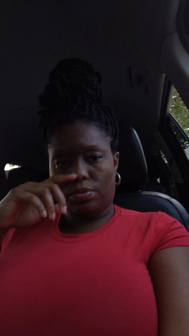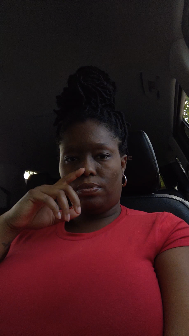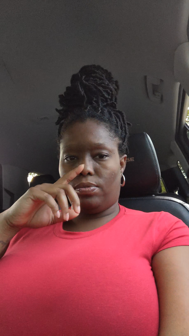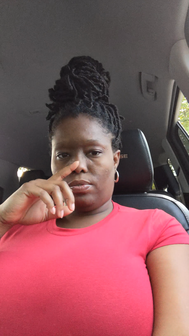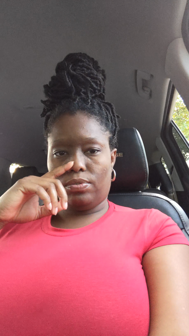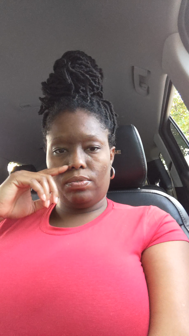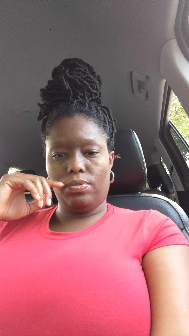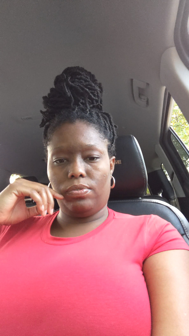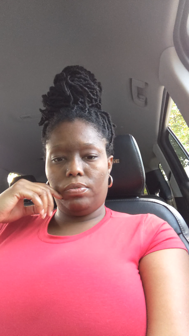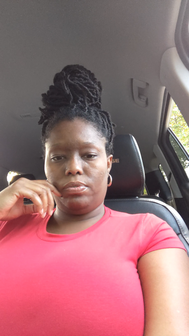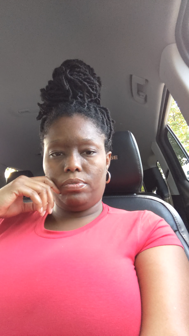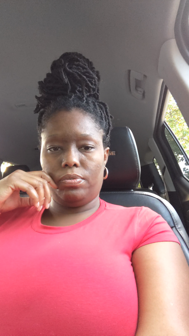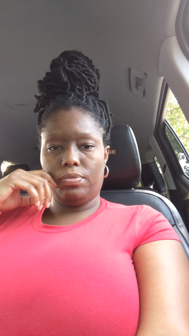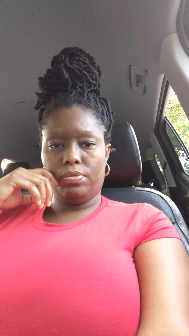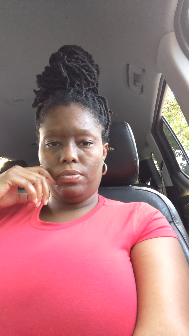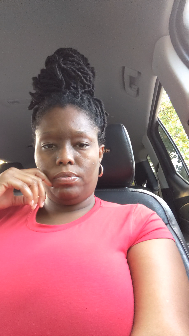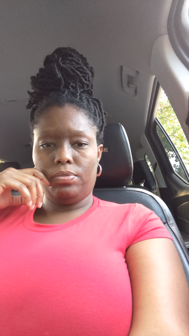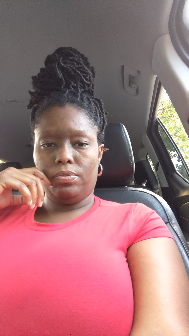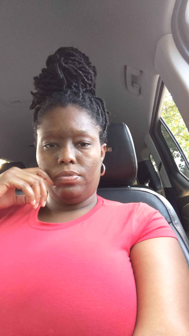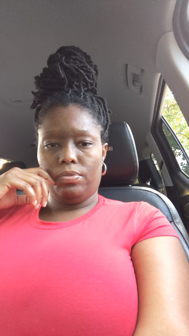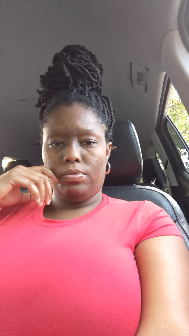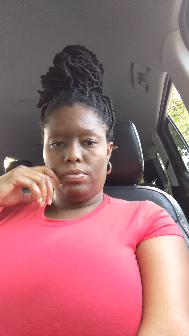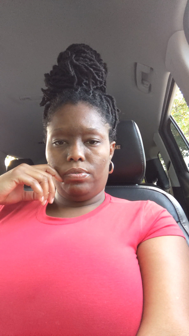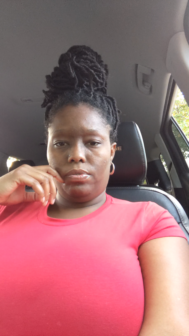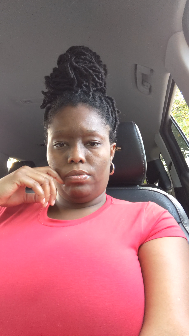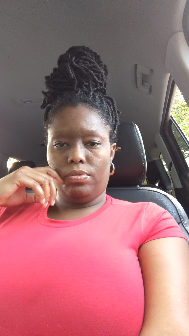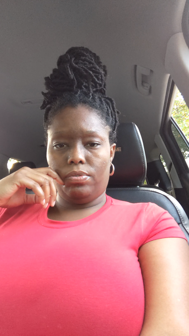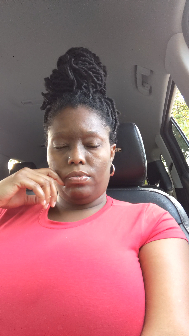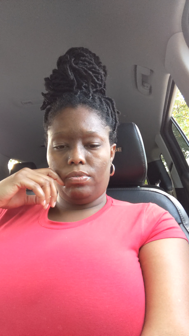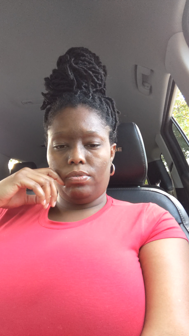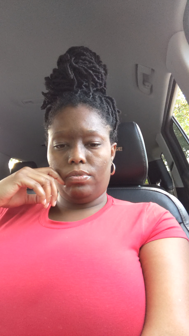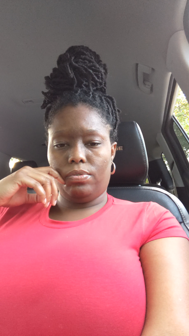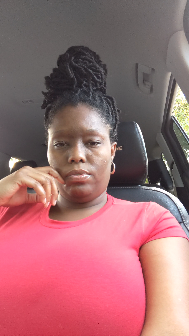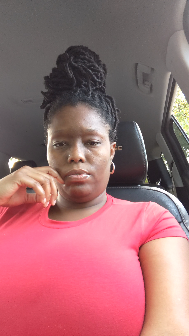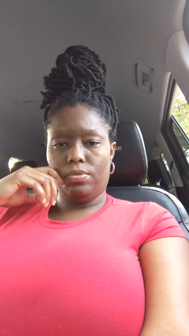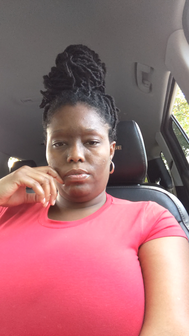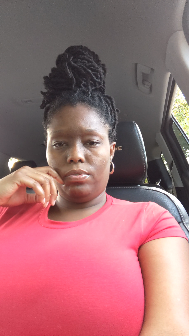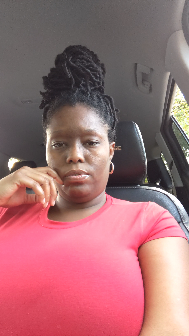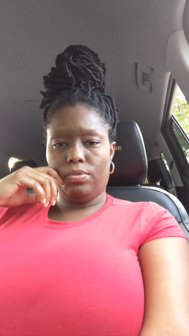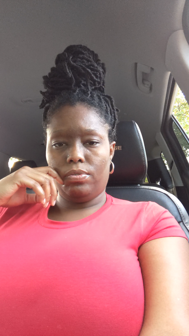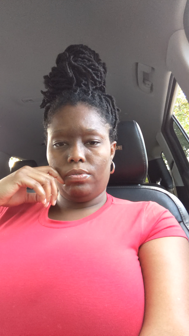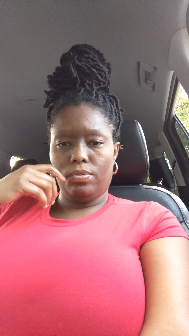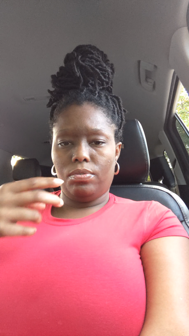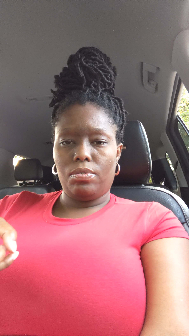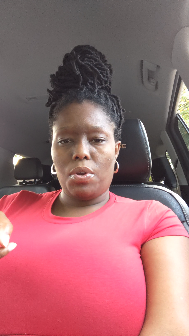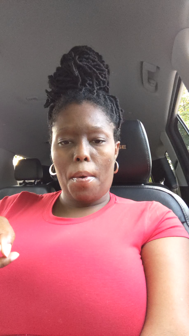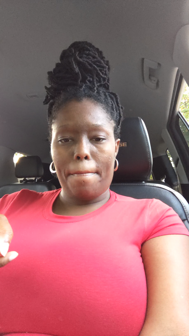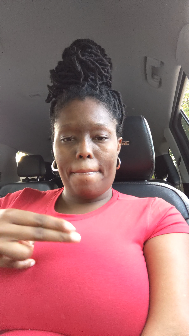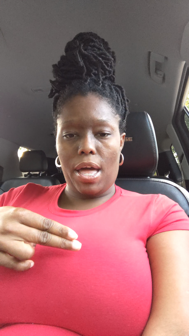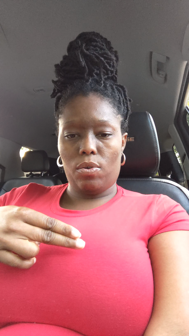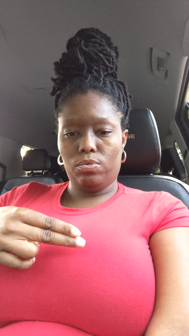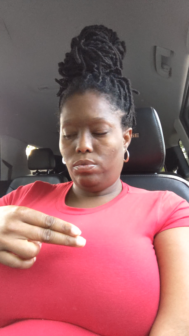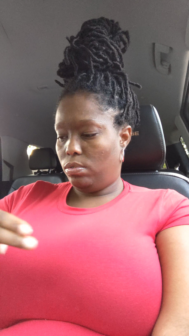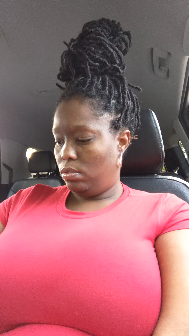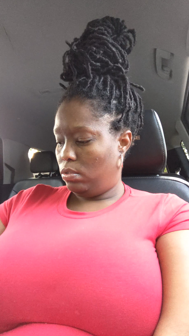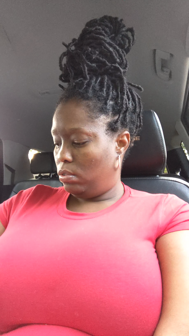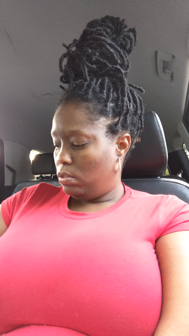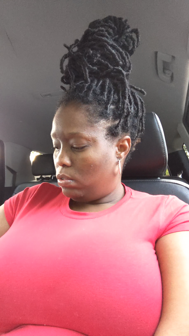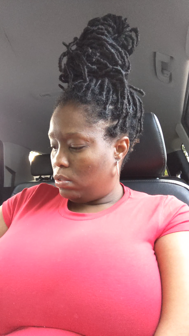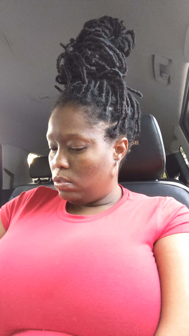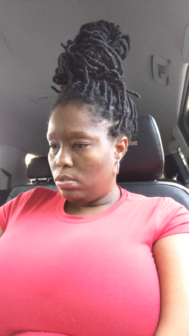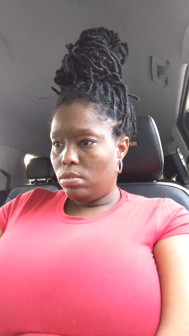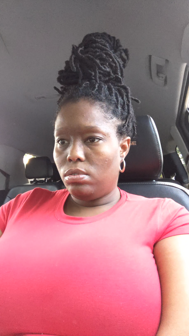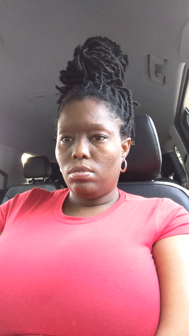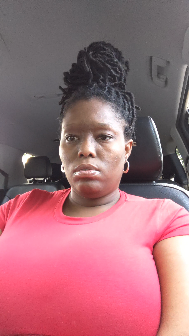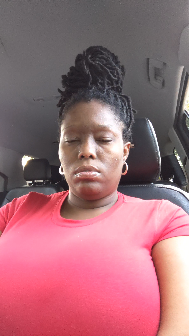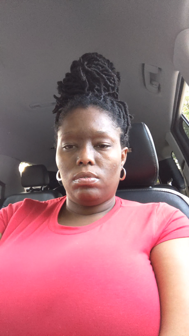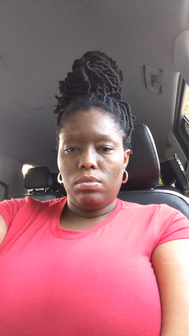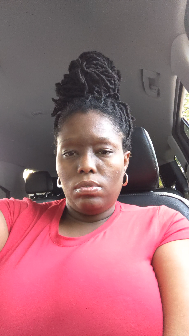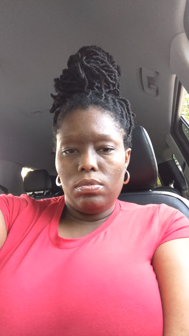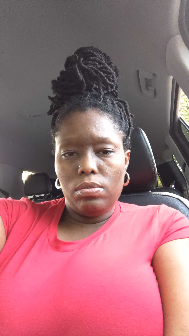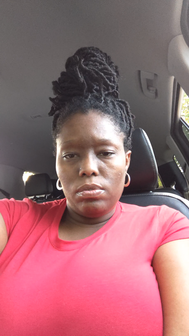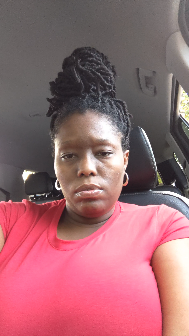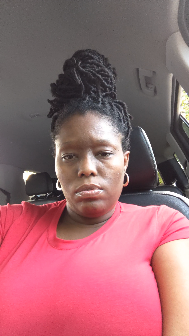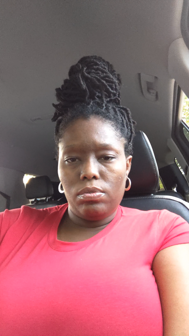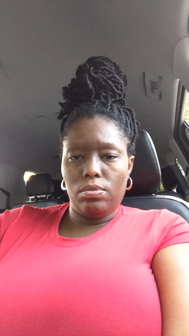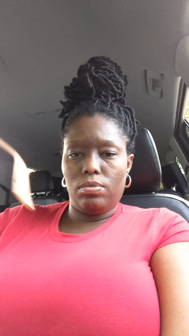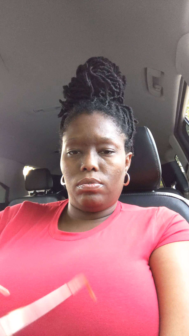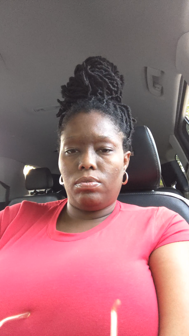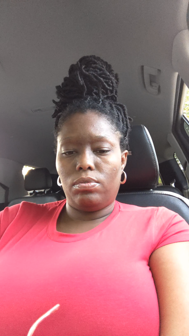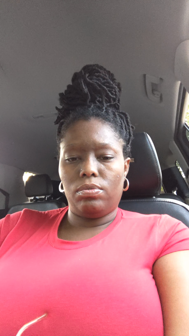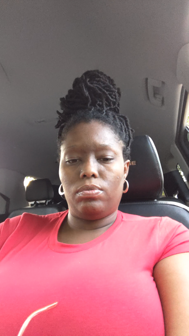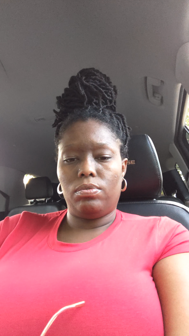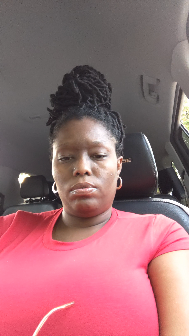belt